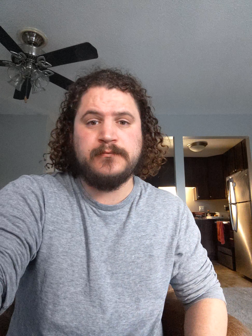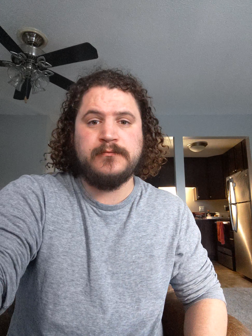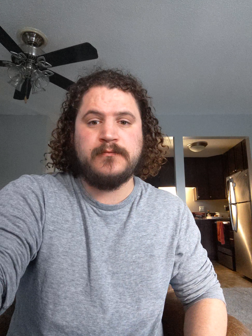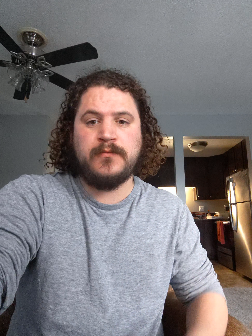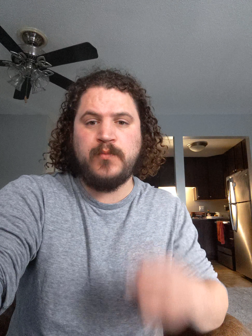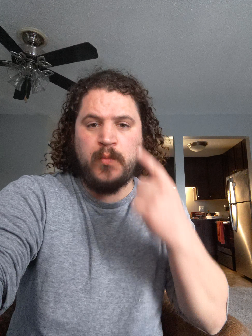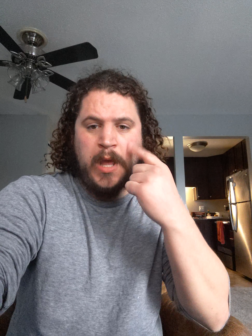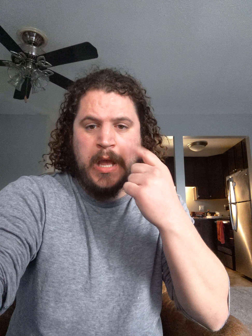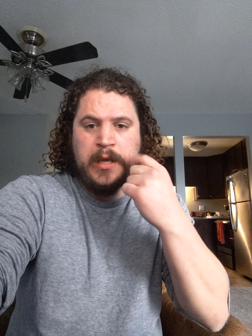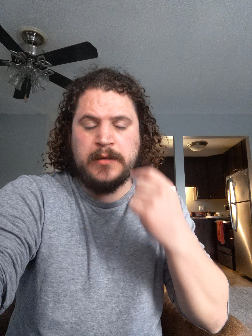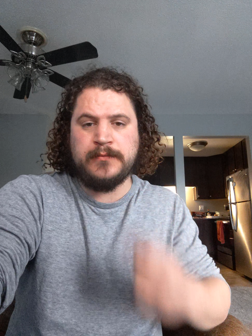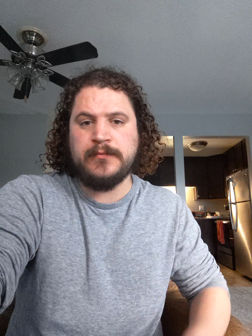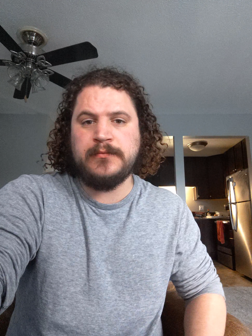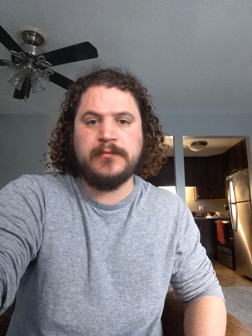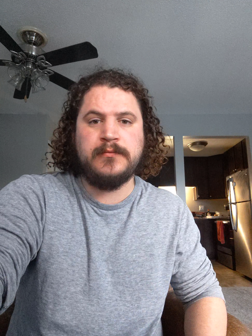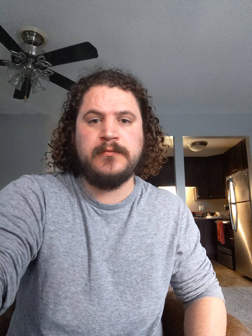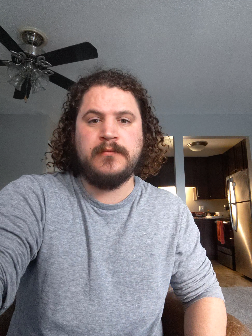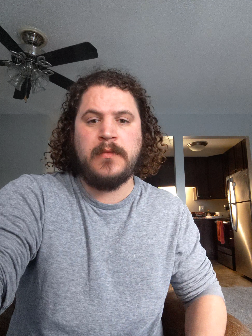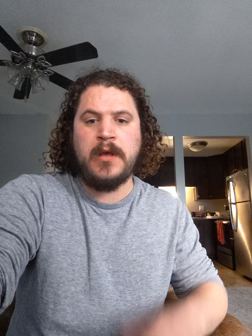cry